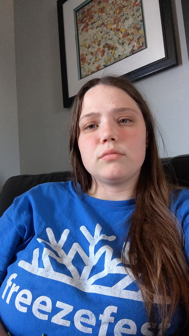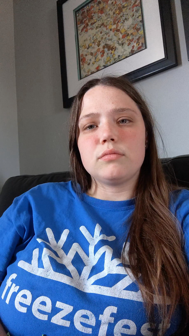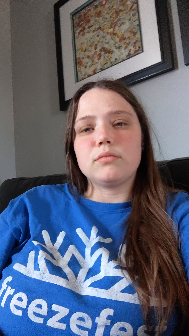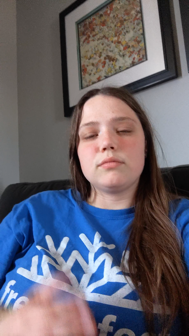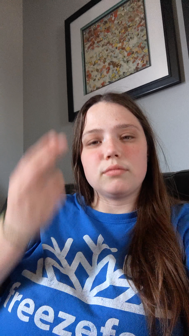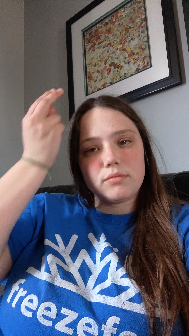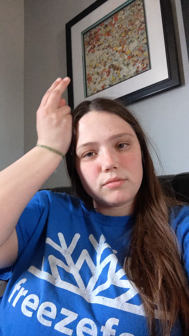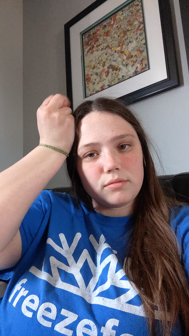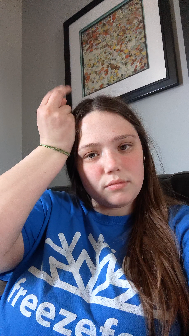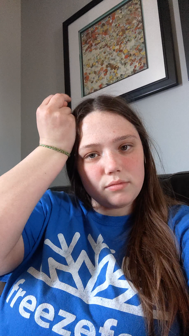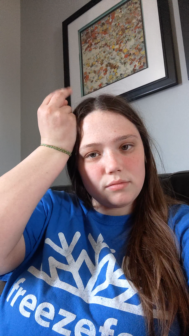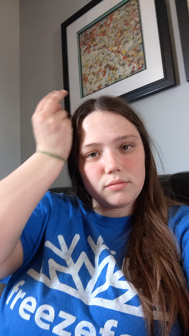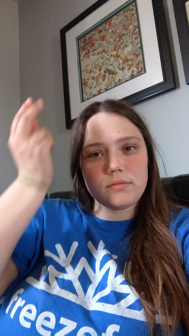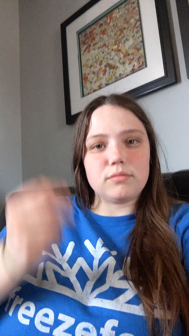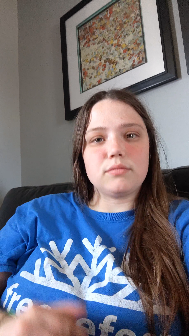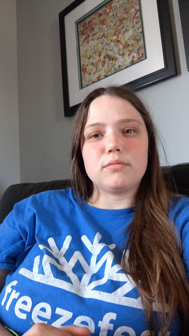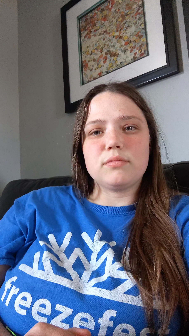rabbit